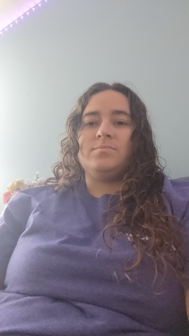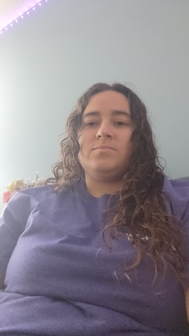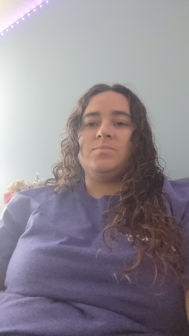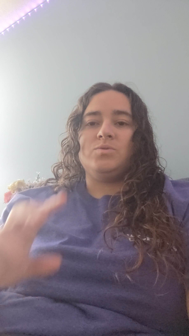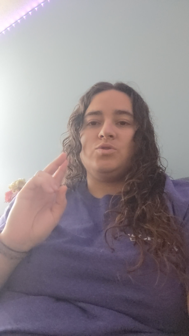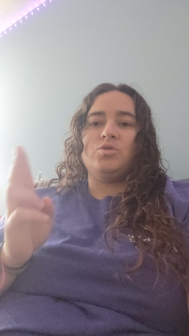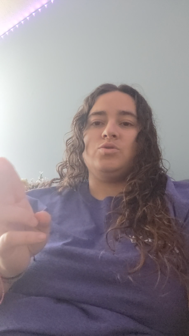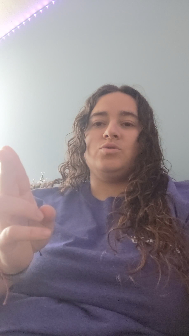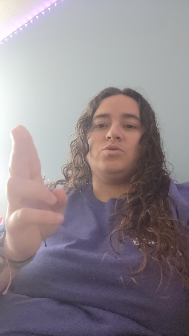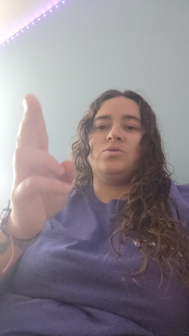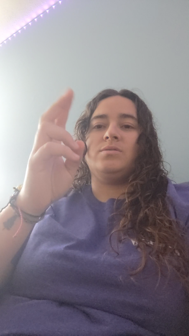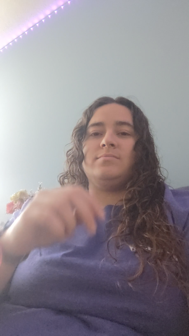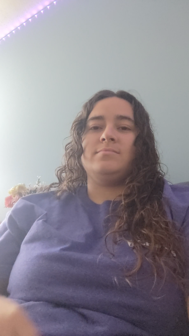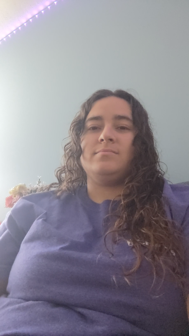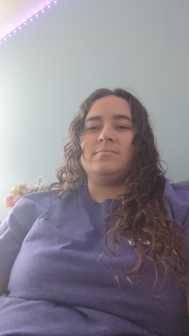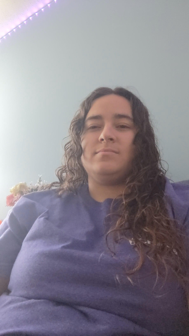hurry